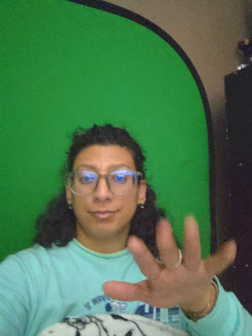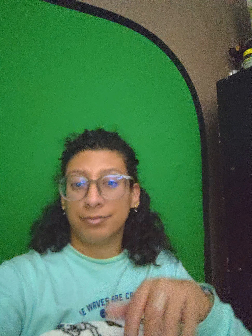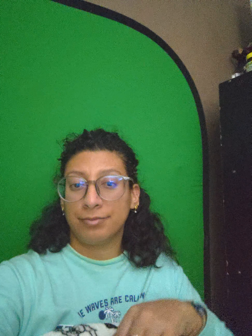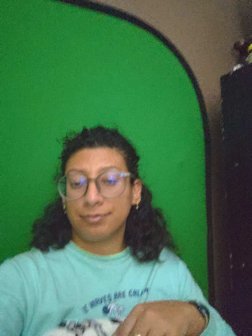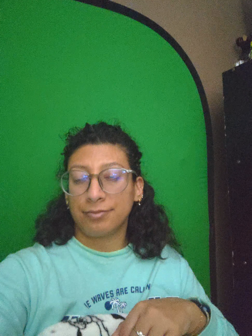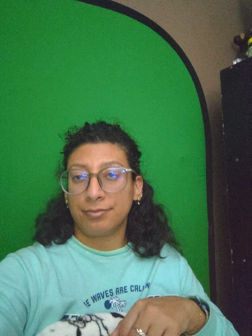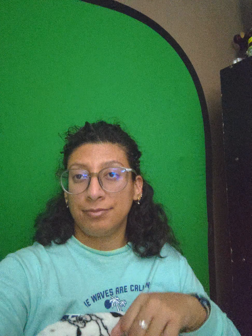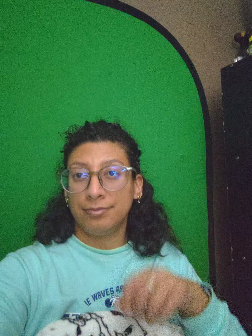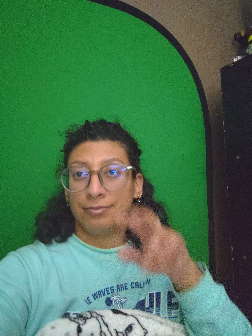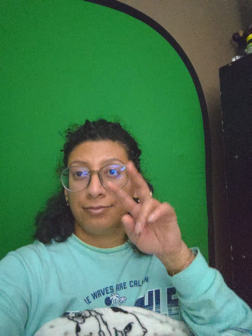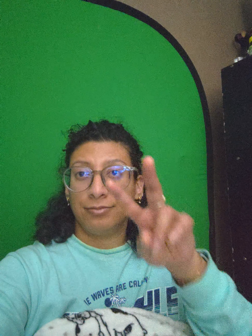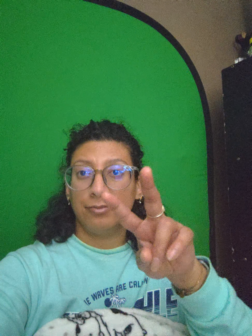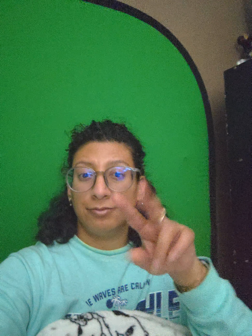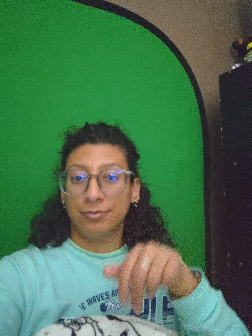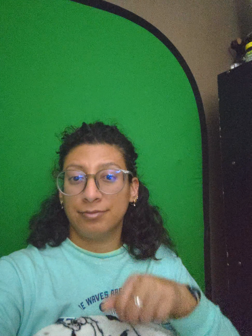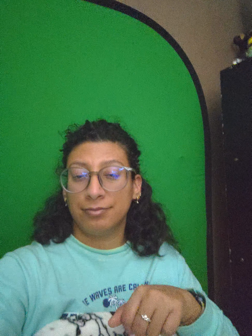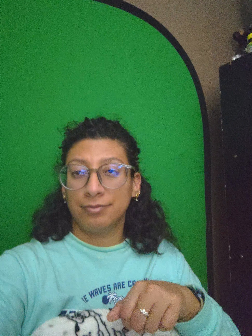look